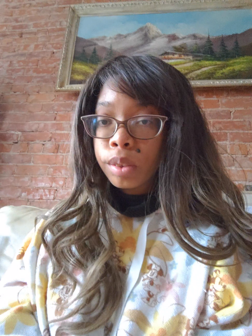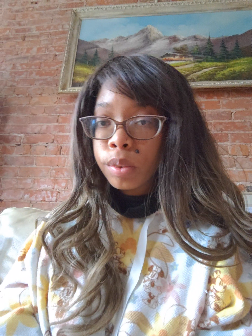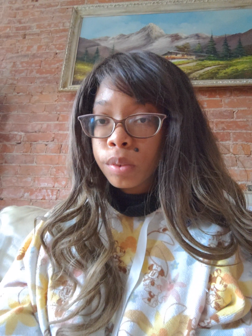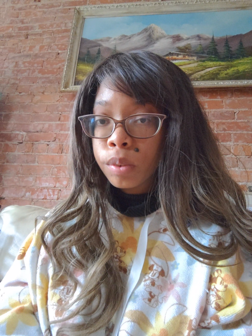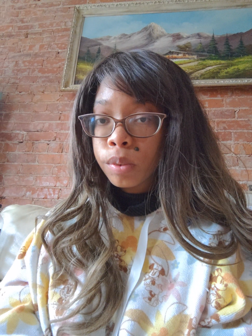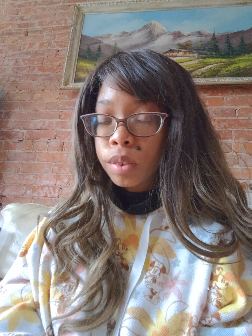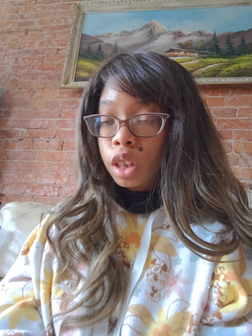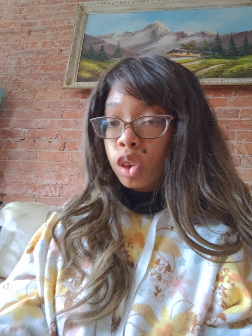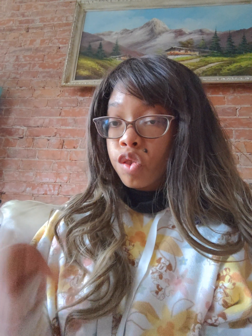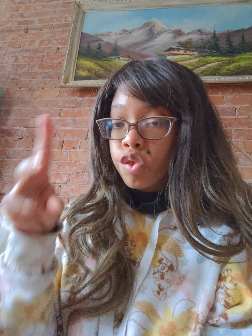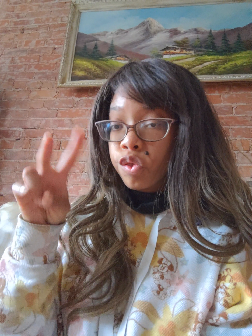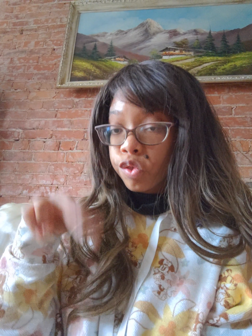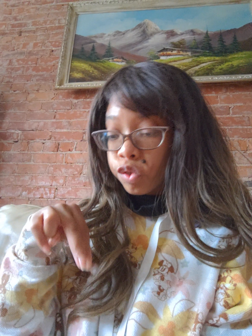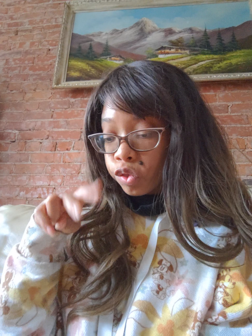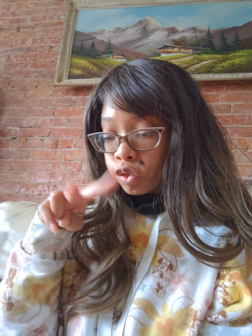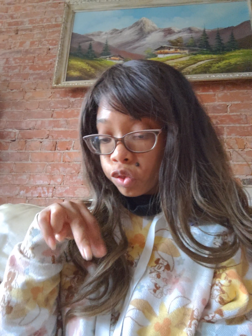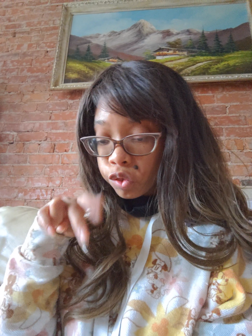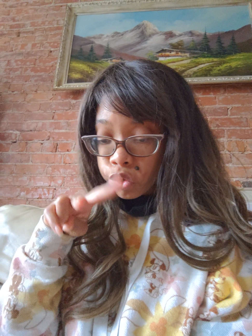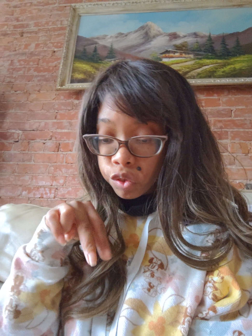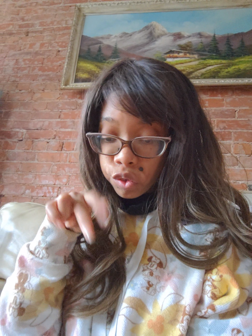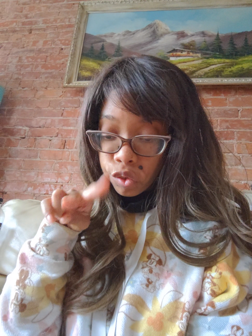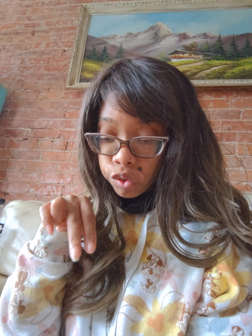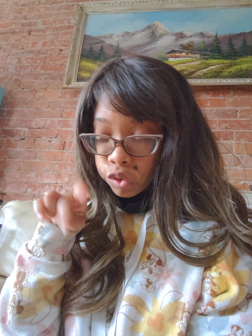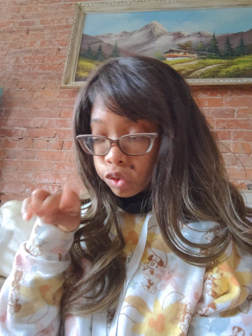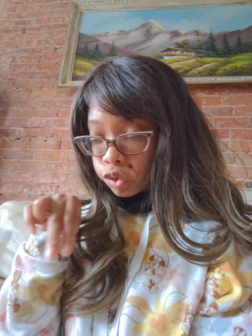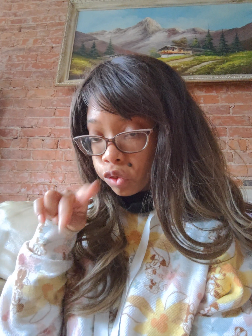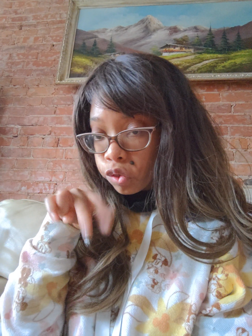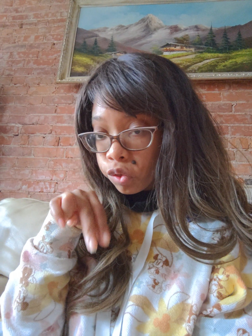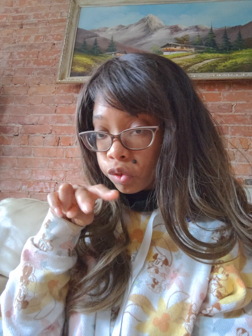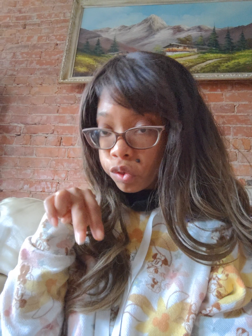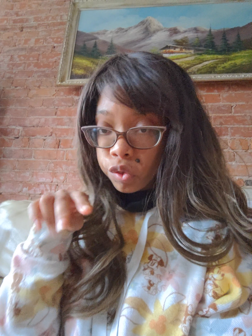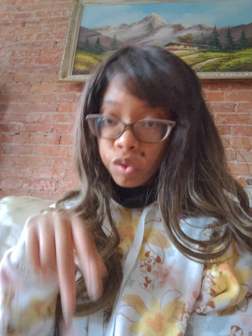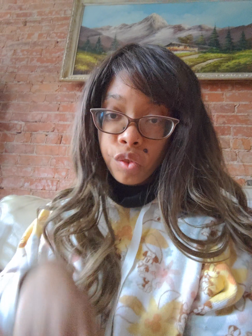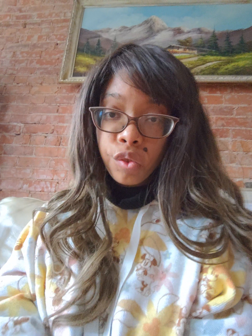read